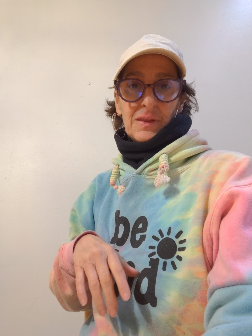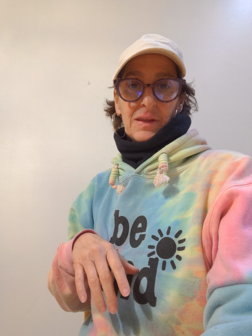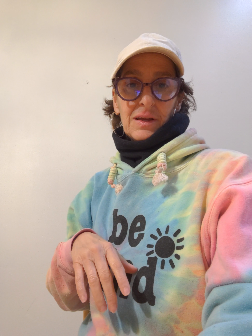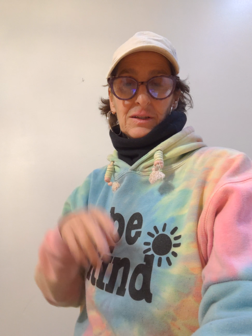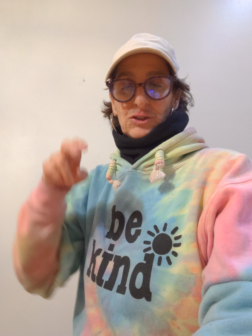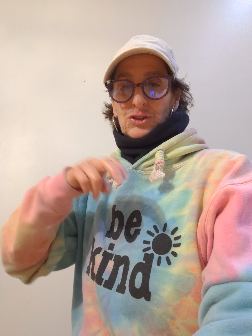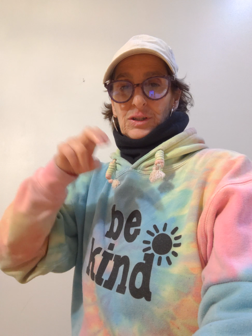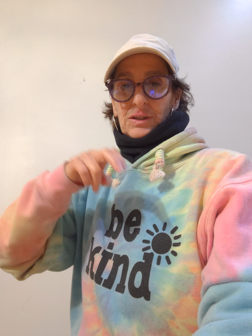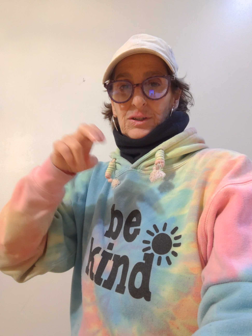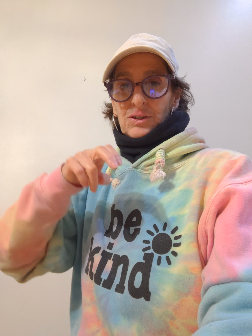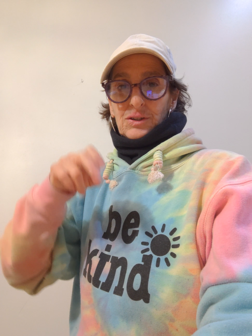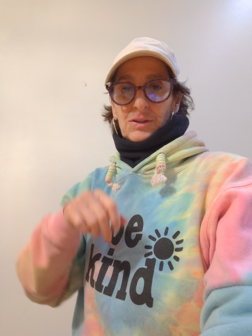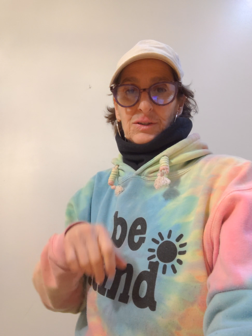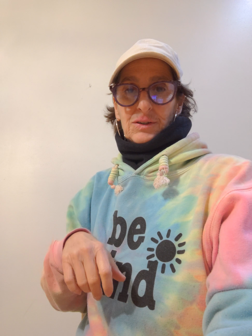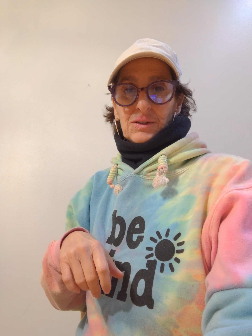chair